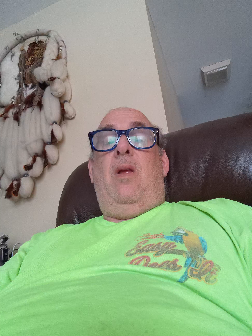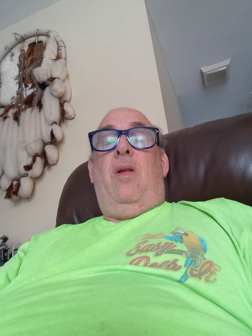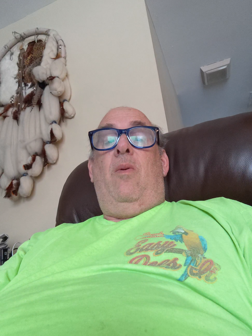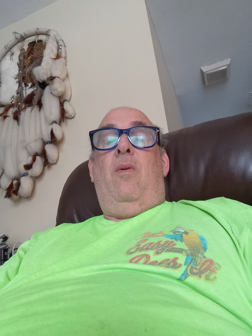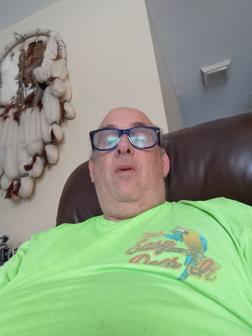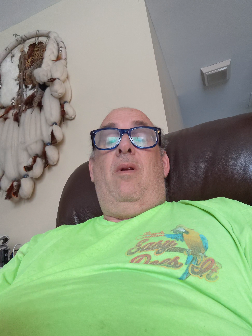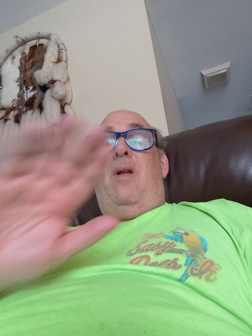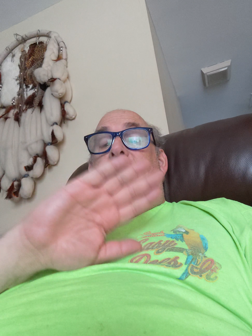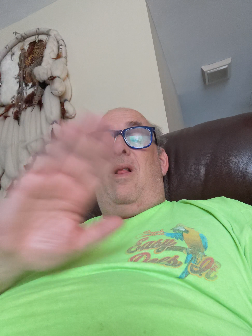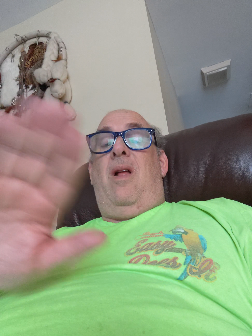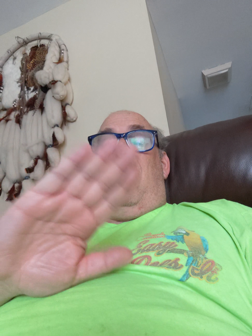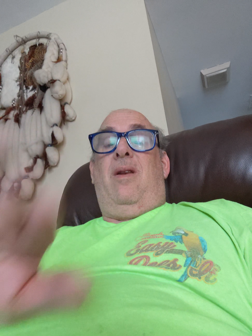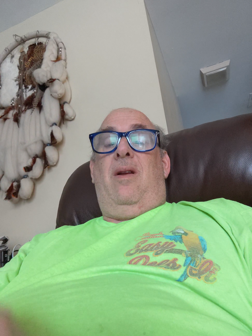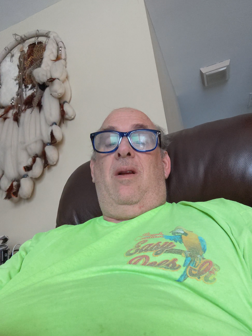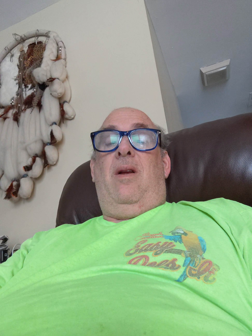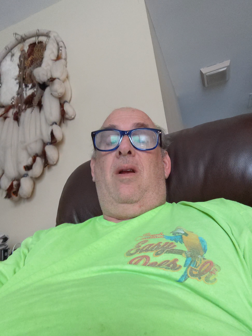clean